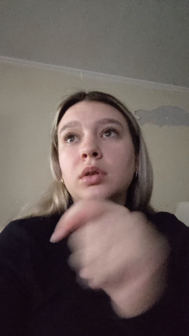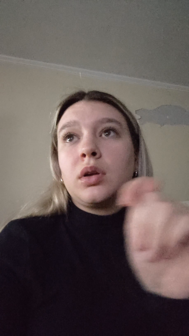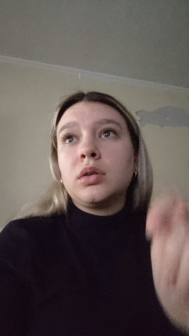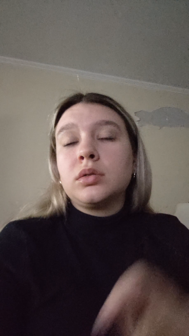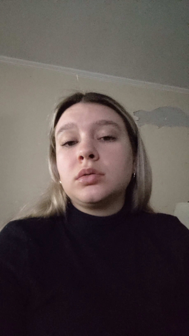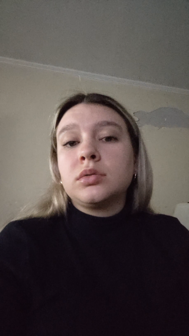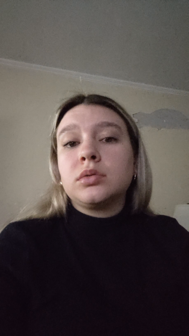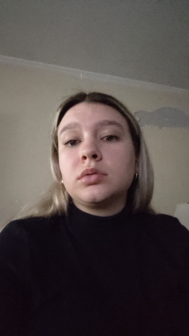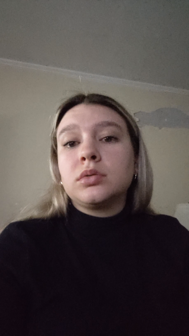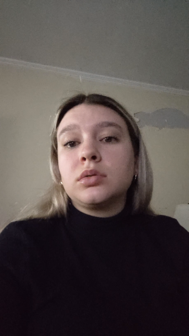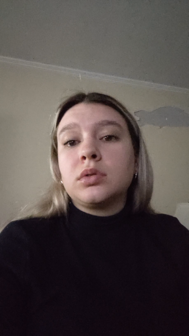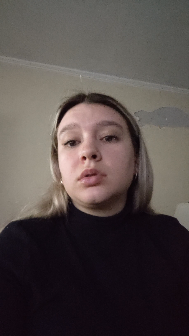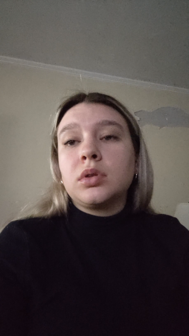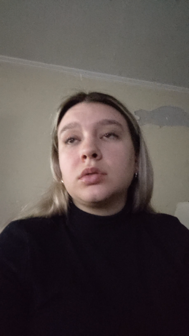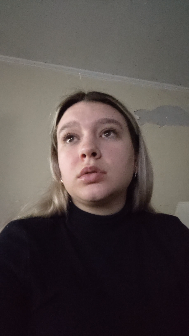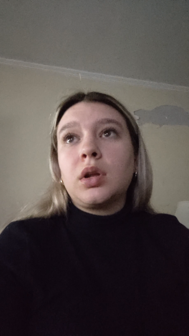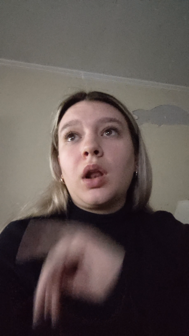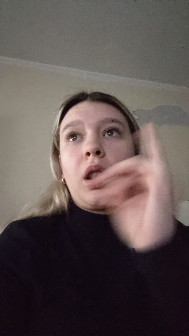last